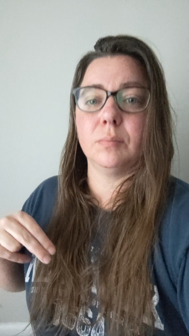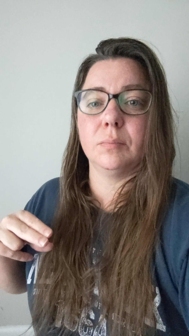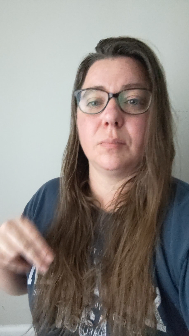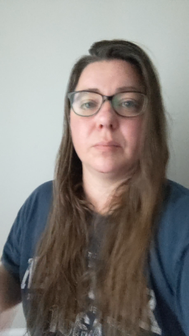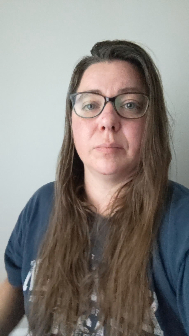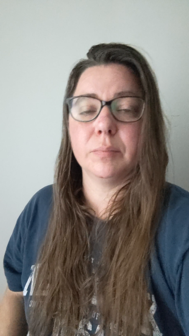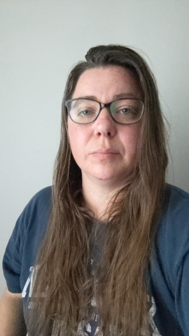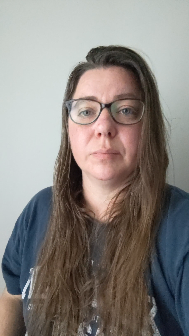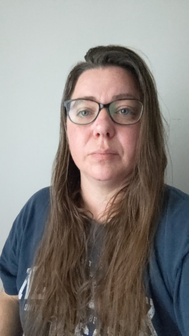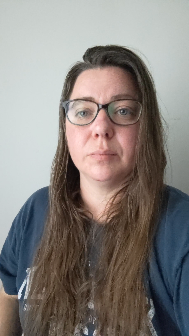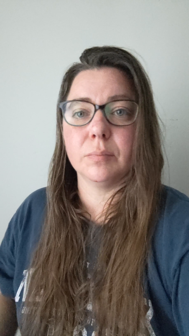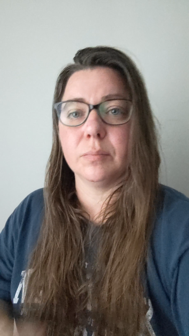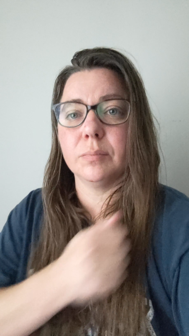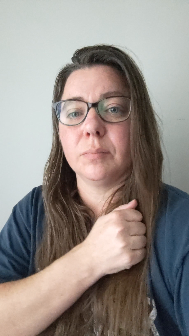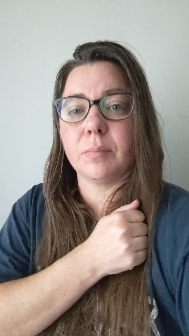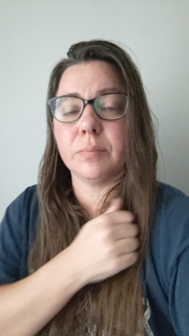love